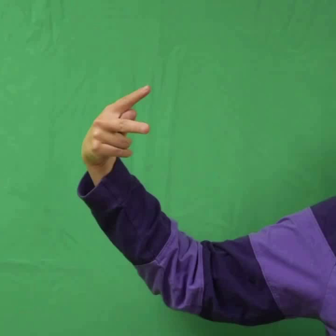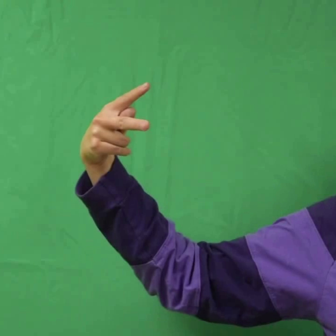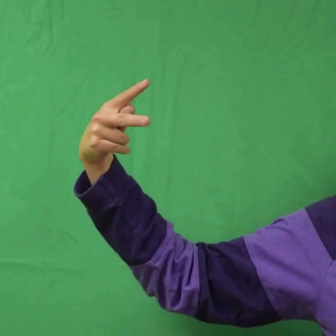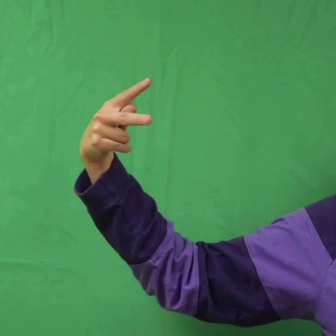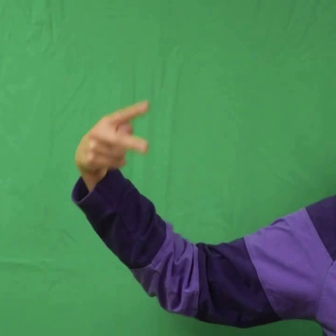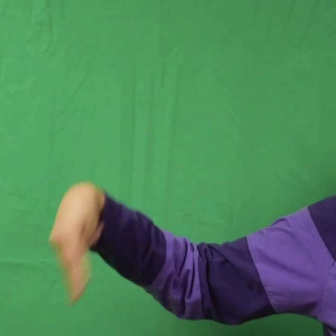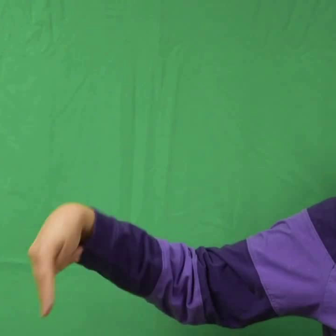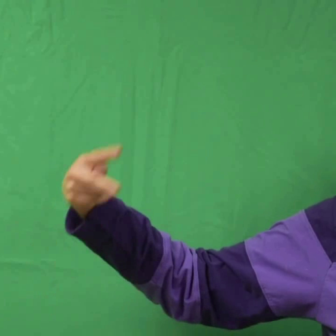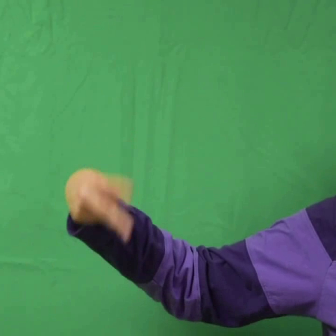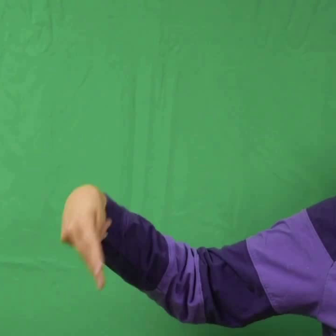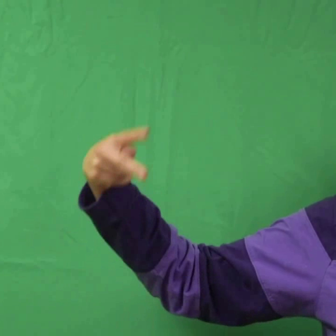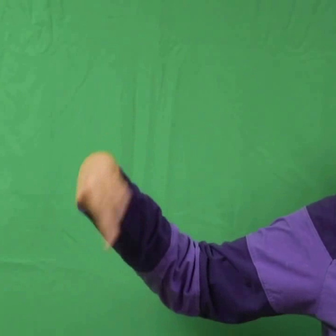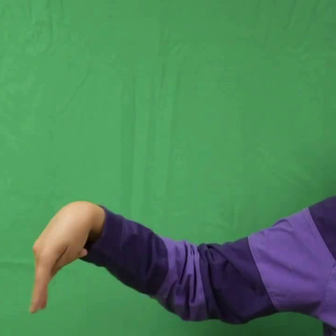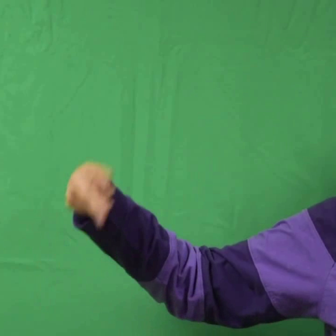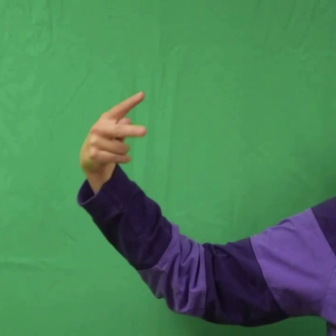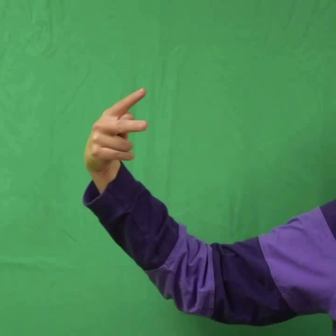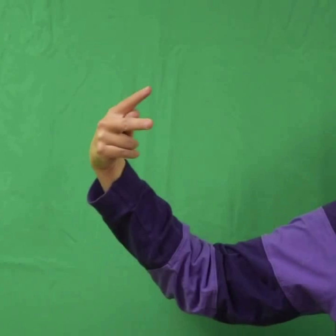K